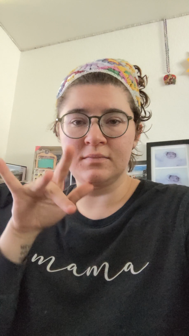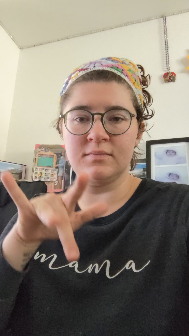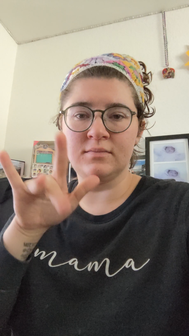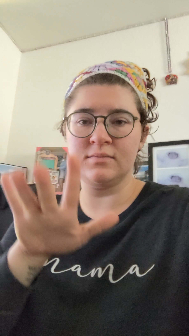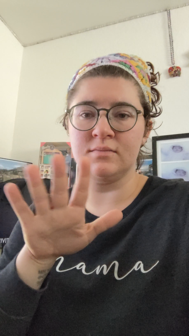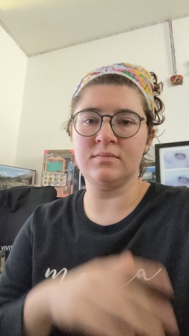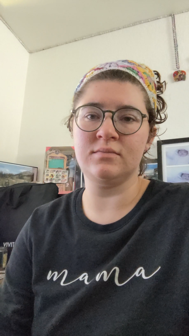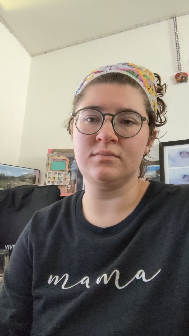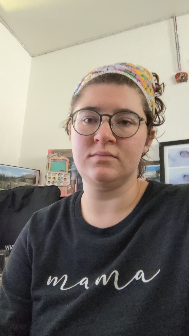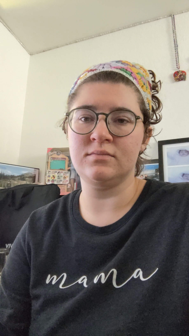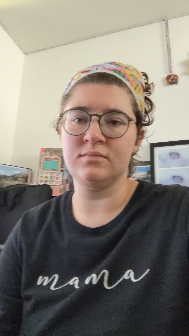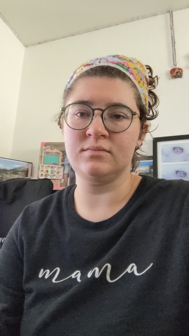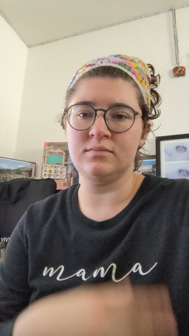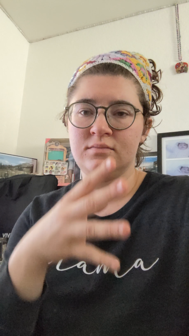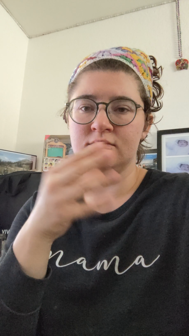and